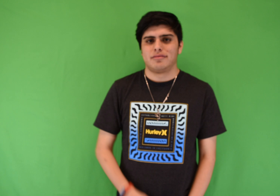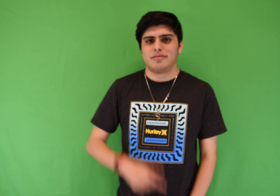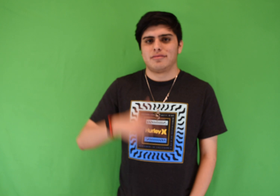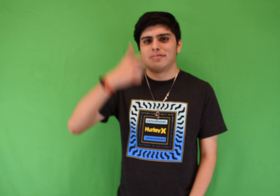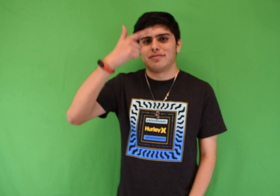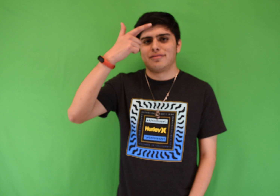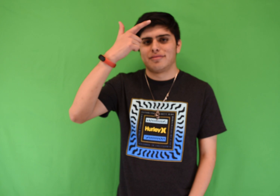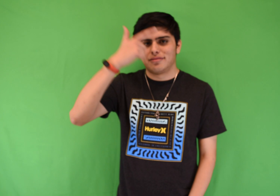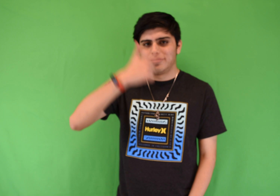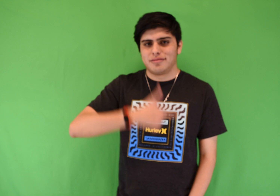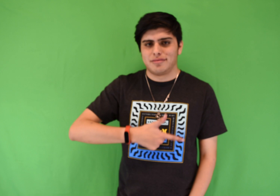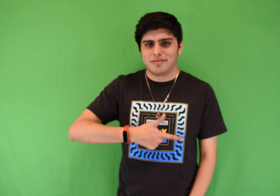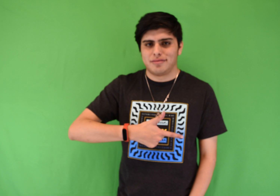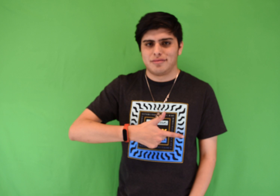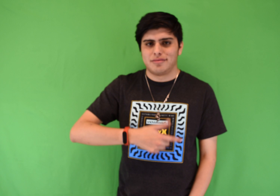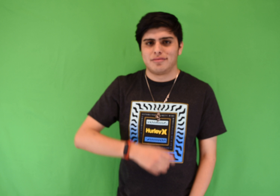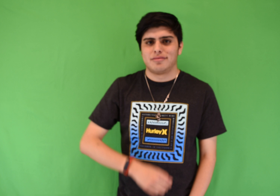noche